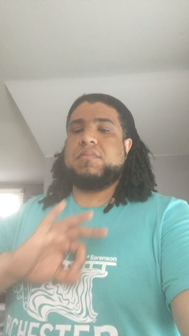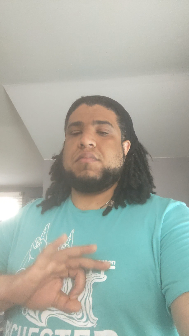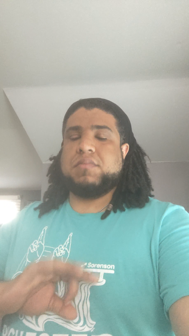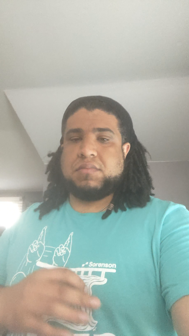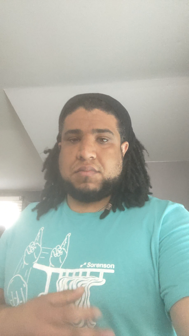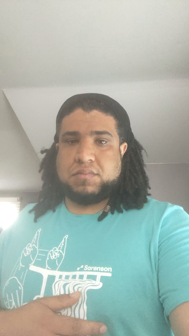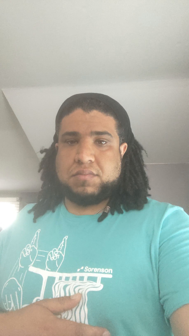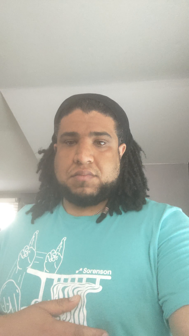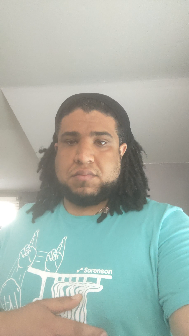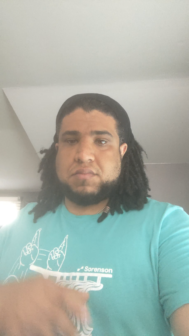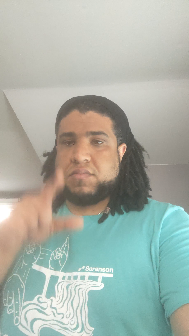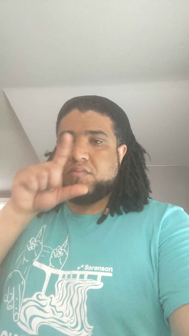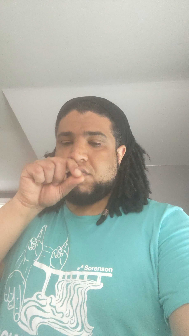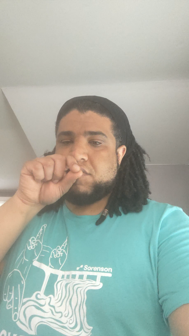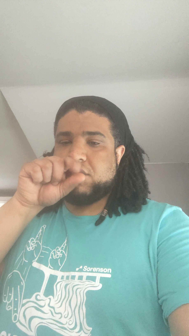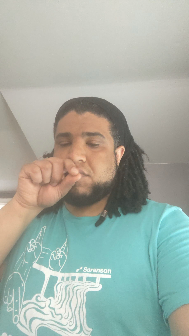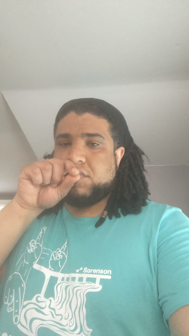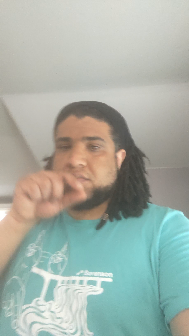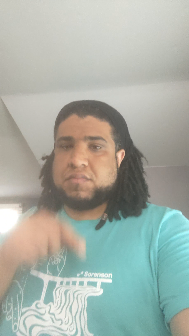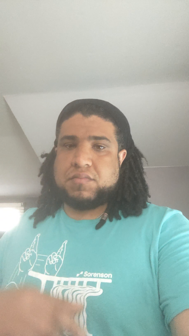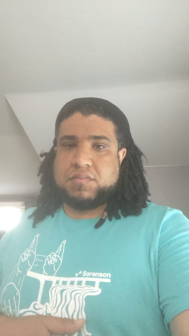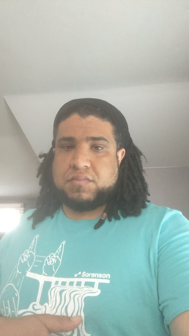chicken